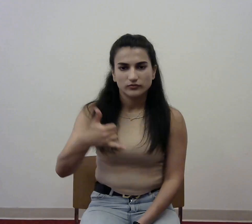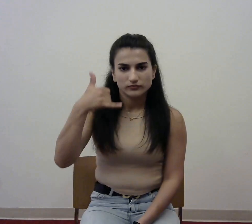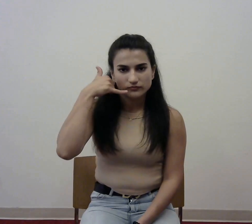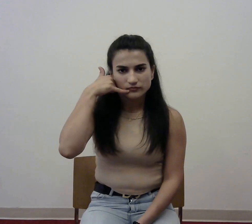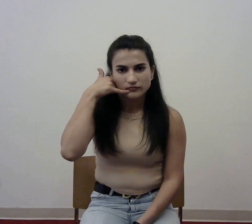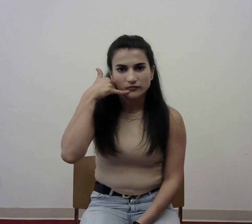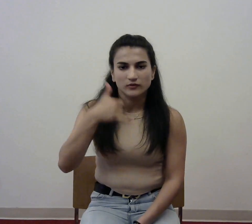telefon